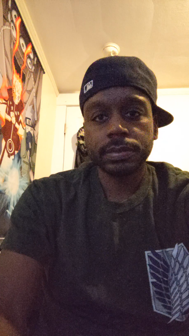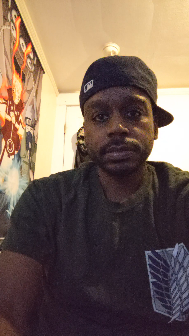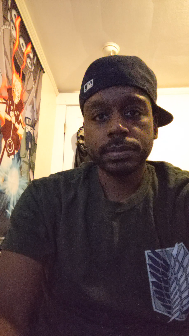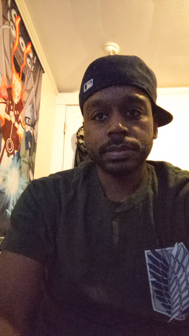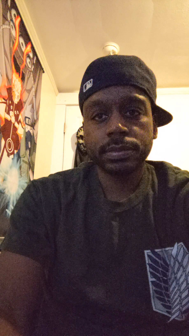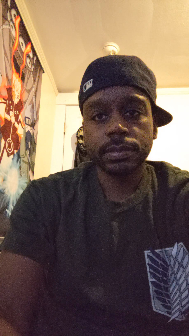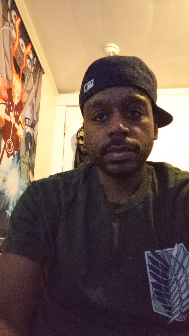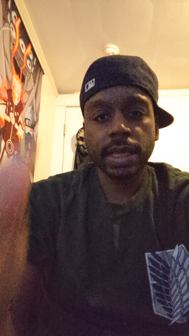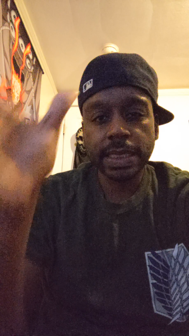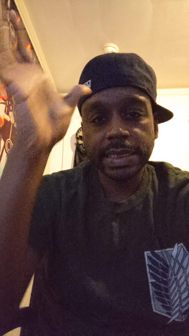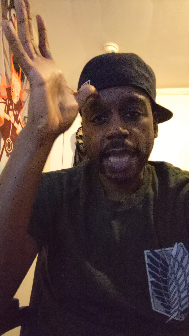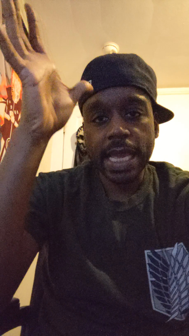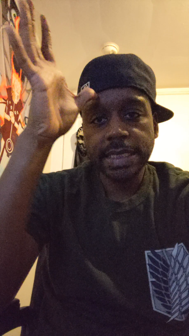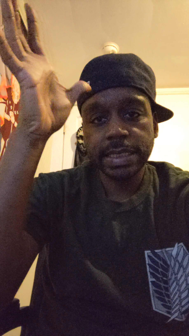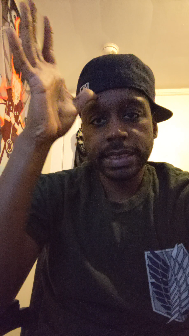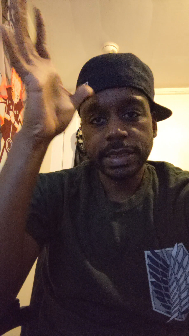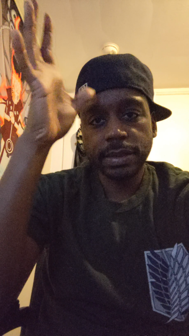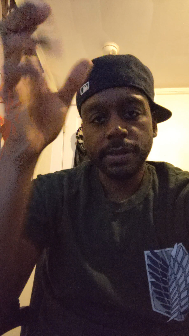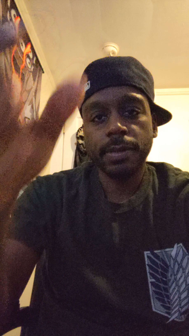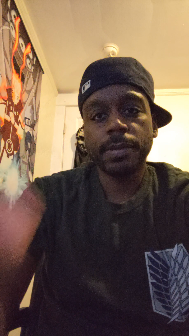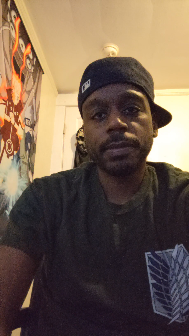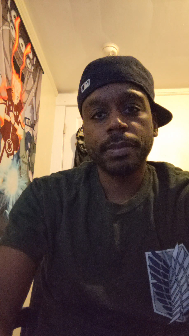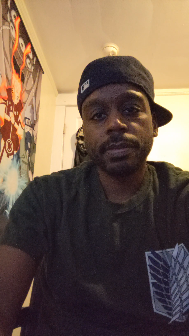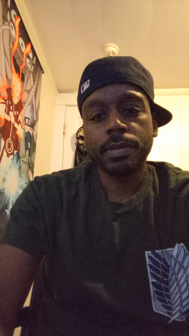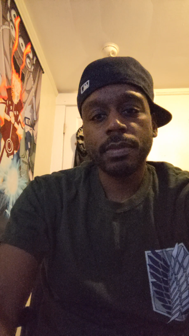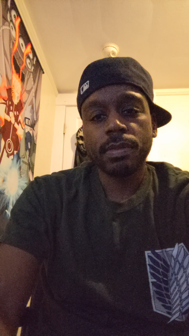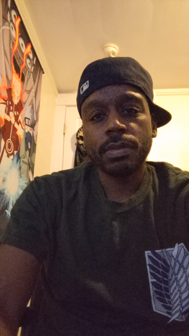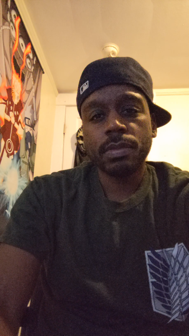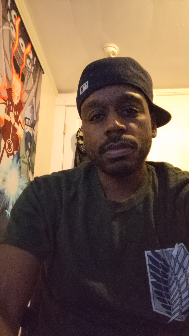daddy